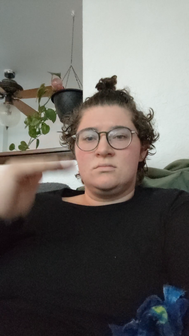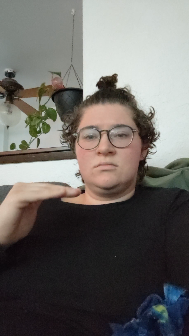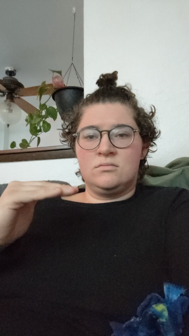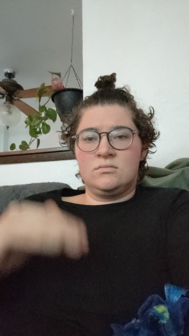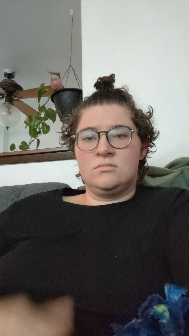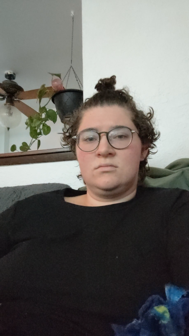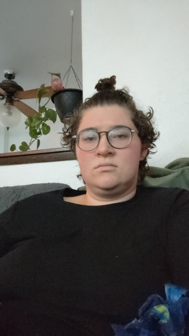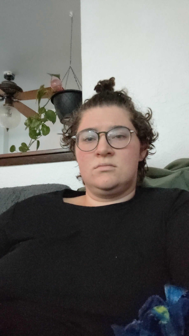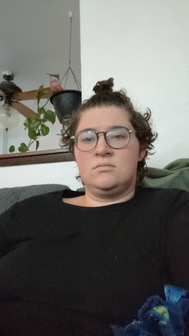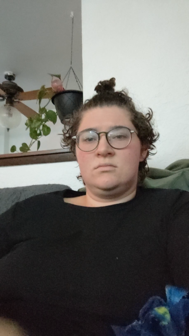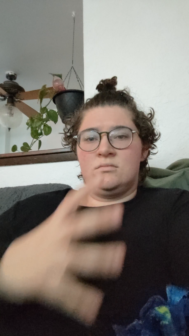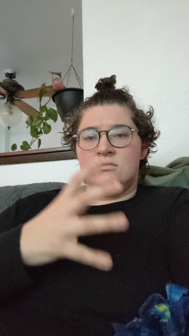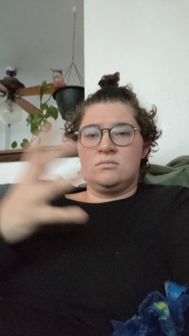a lot